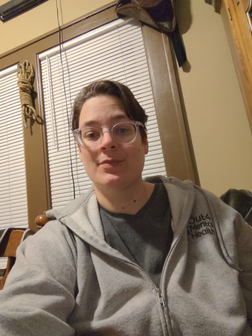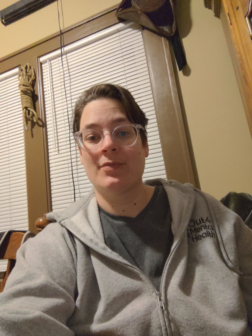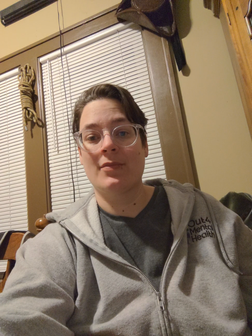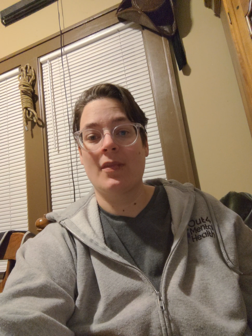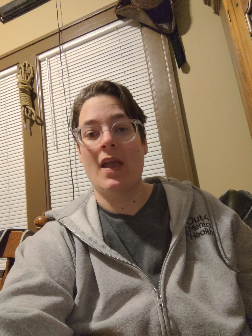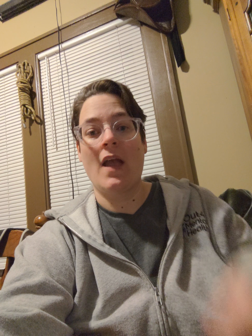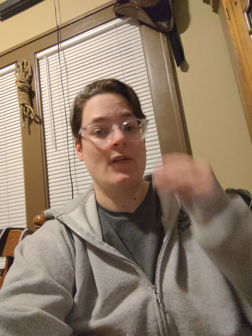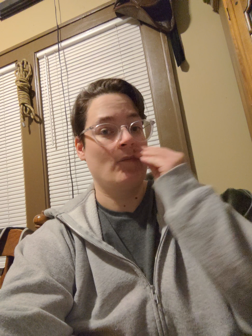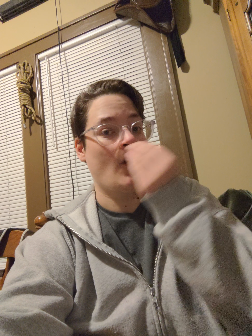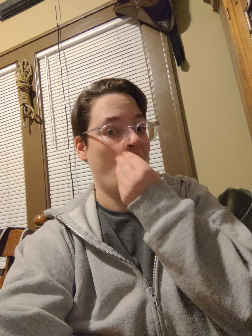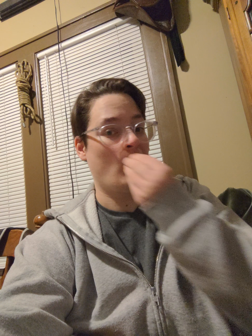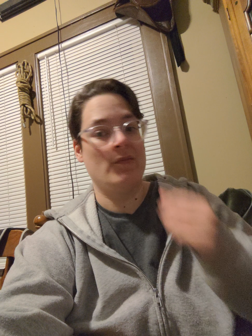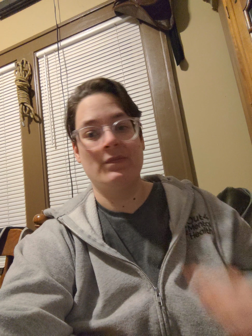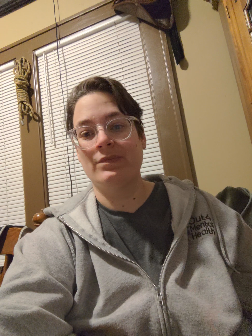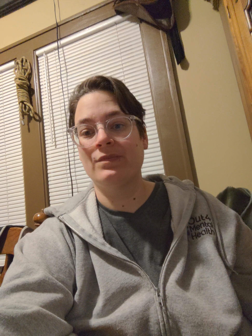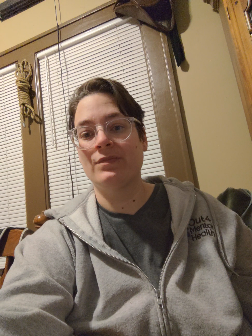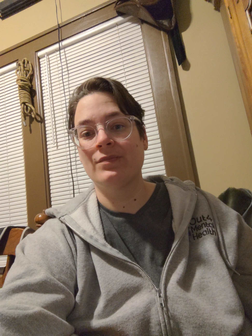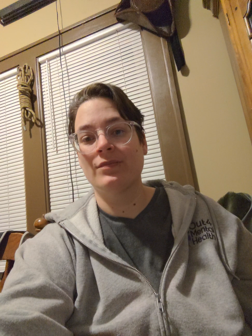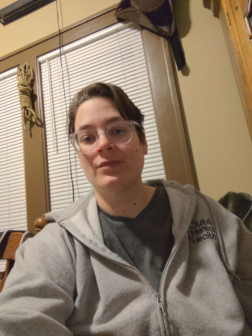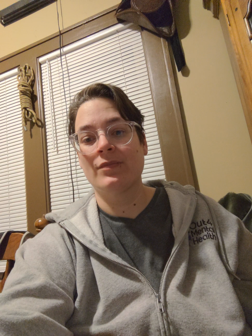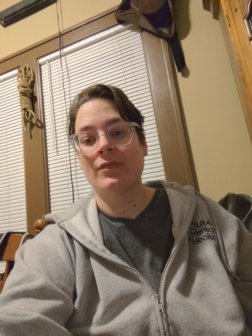flower